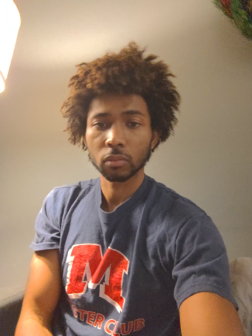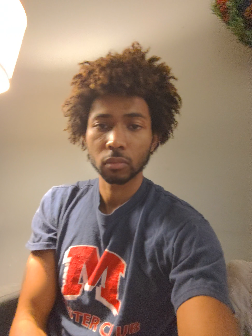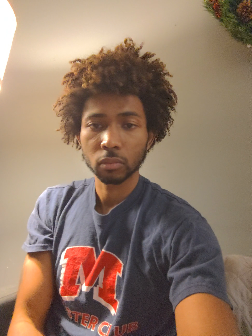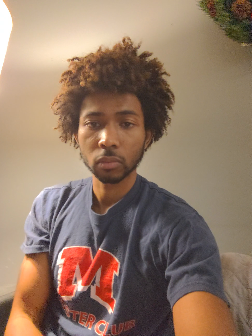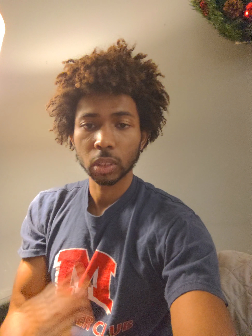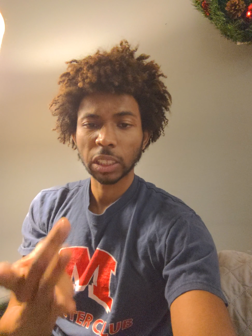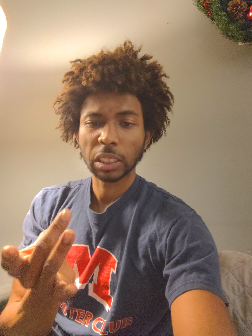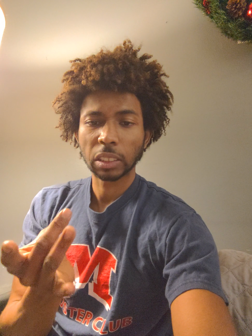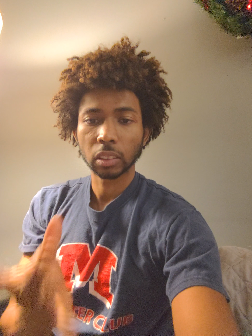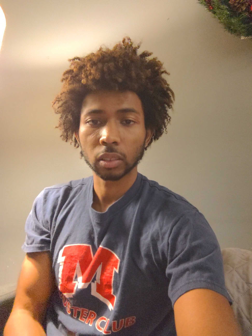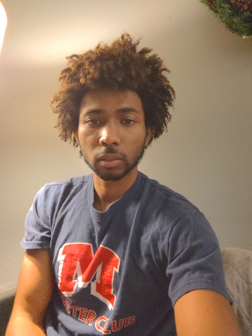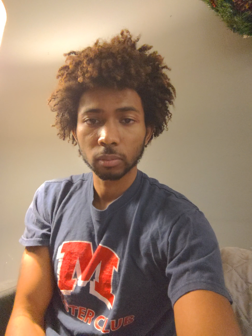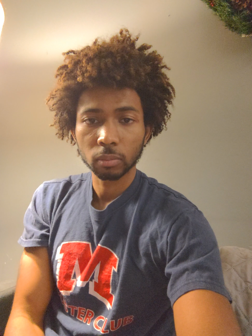sticky